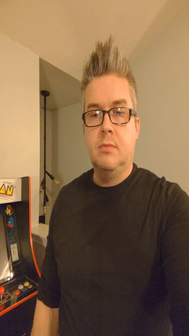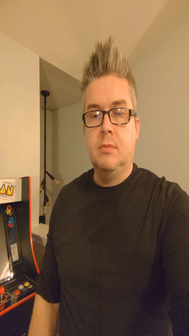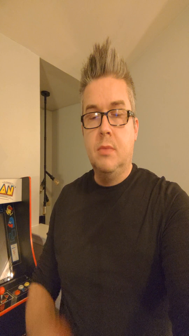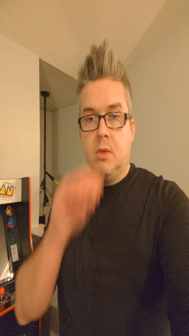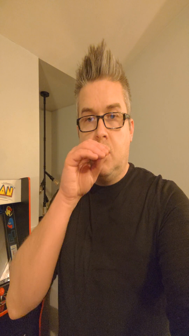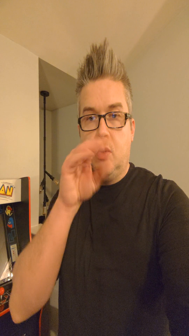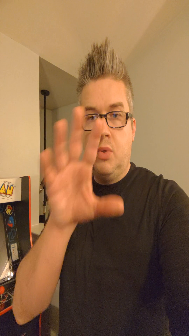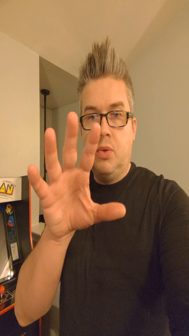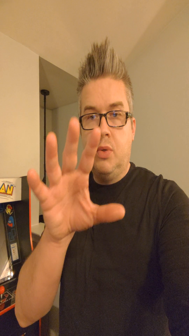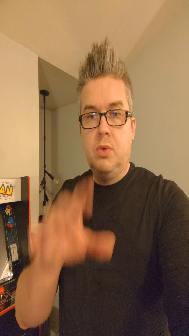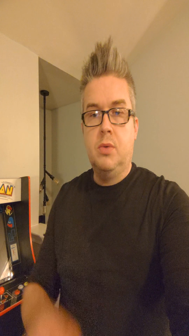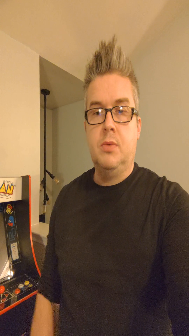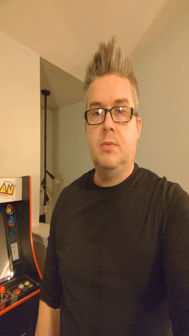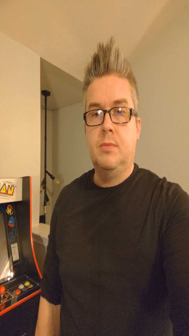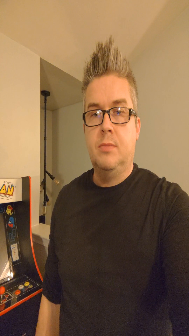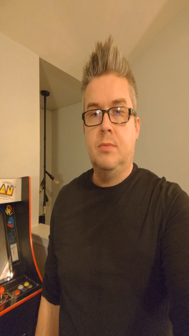blow